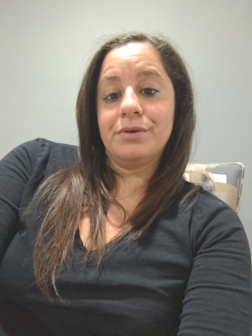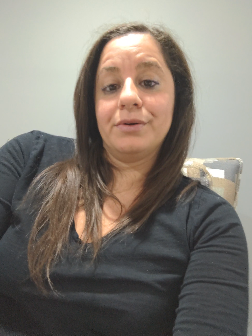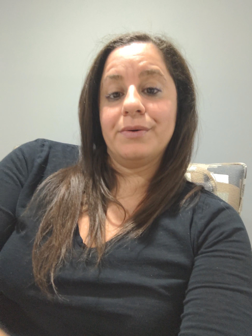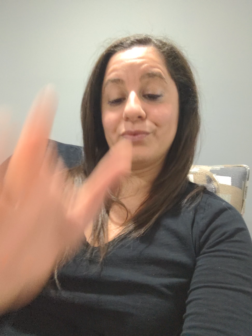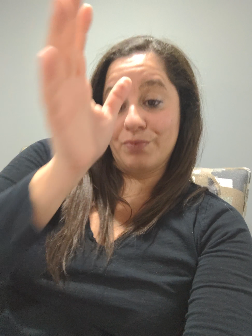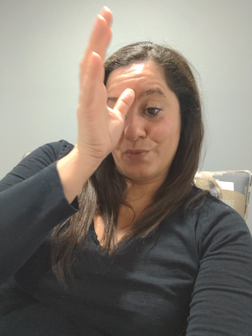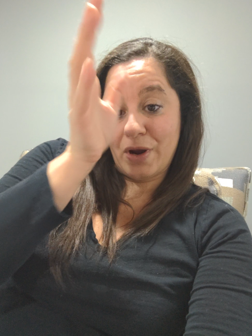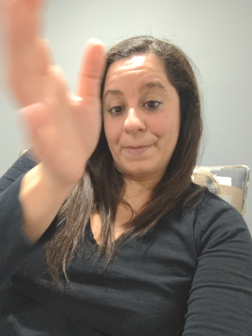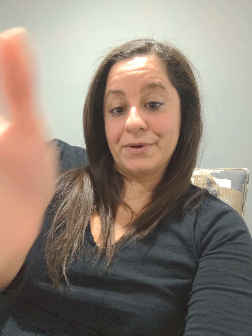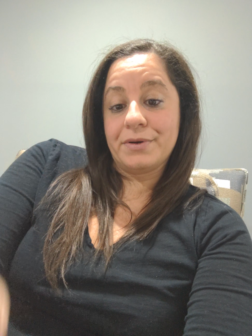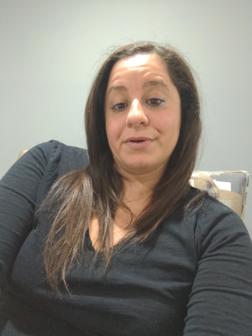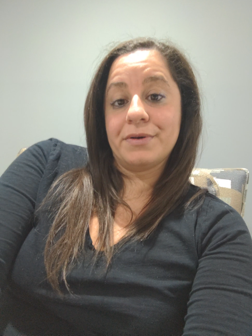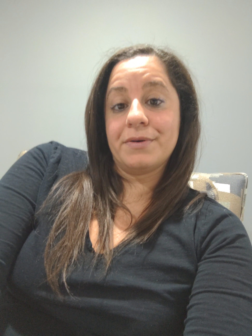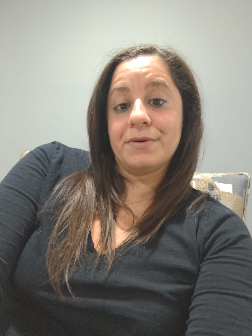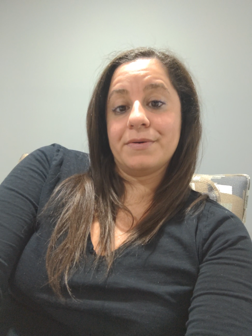grandpa